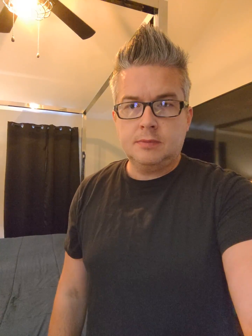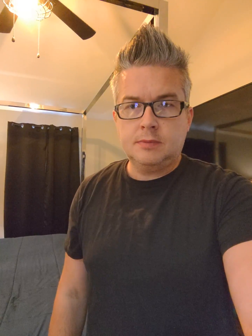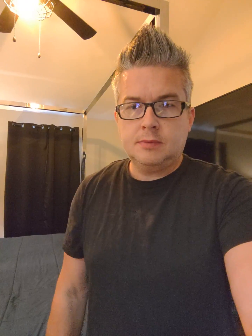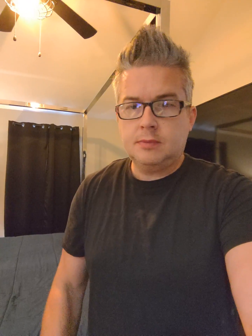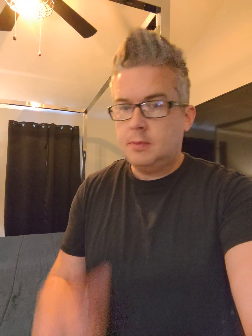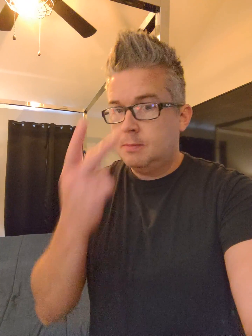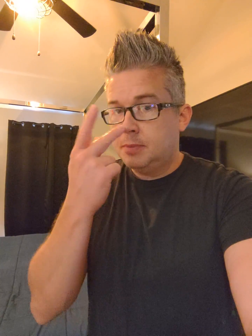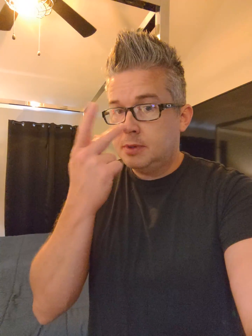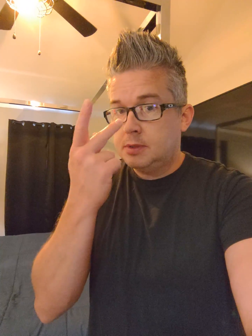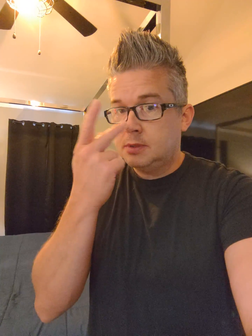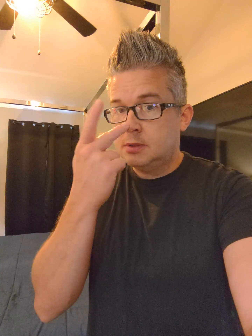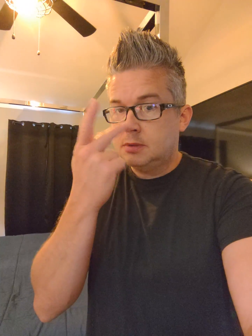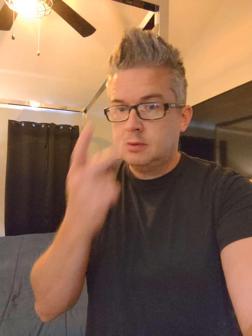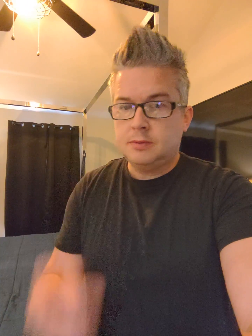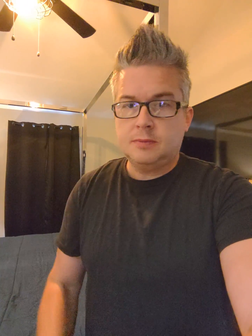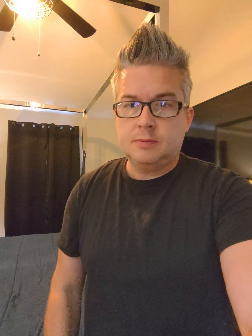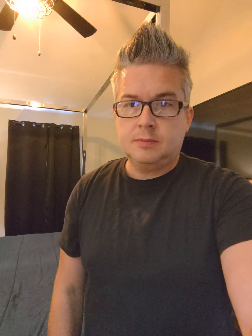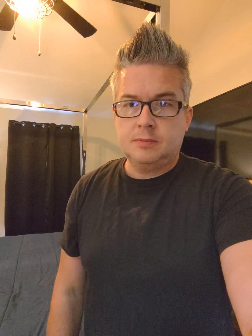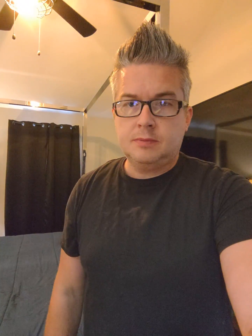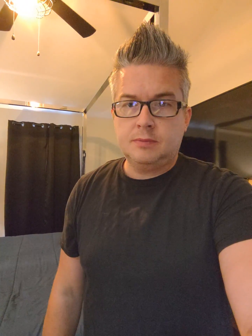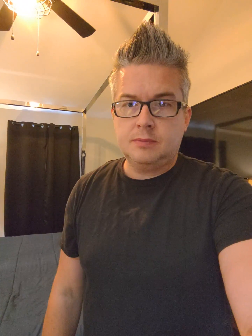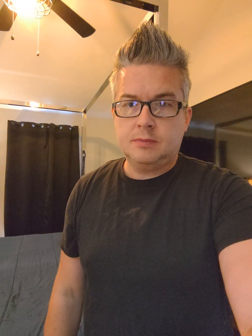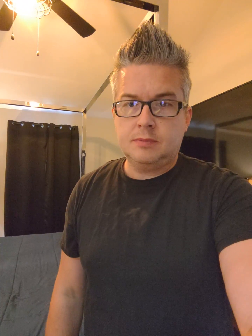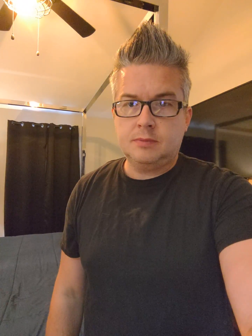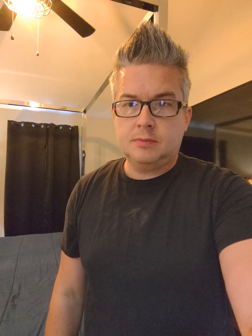penis